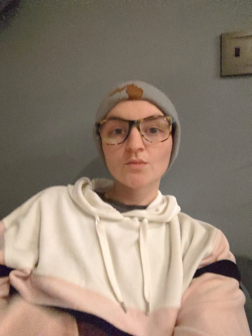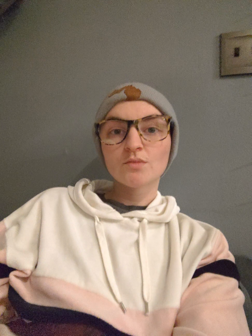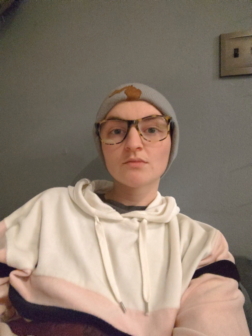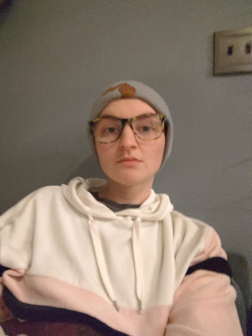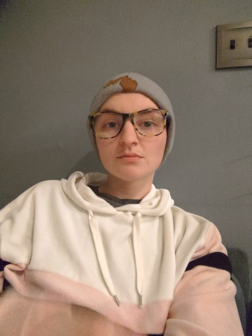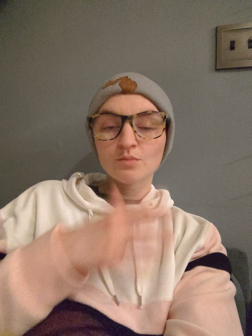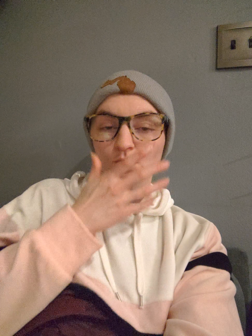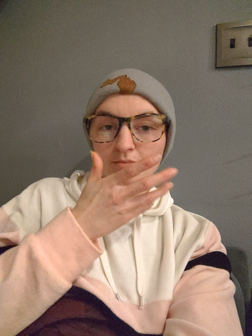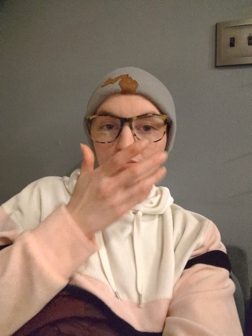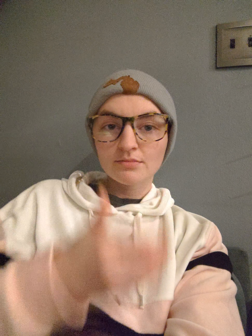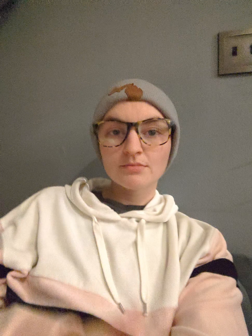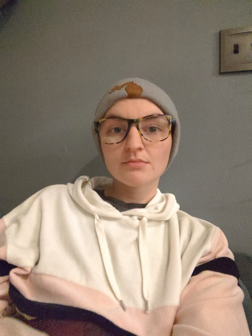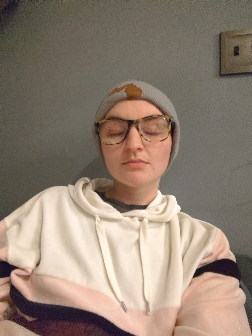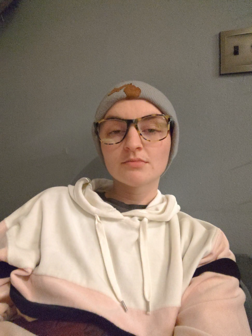grass